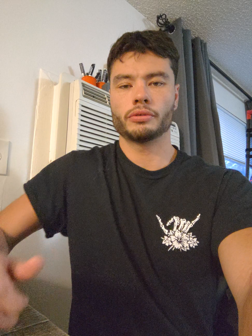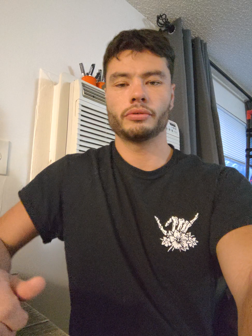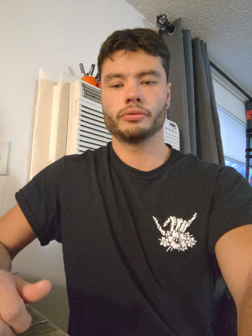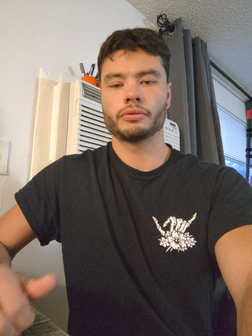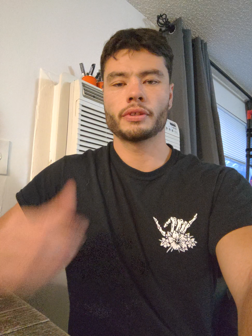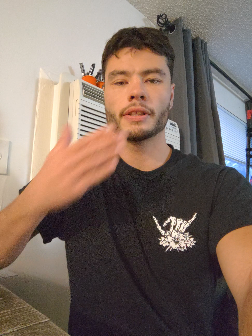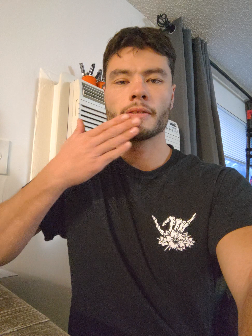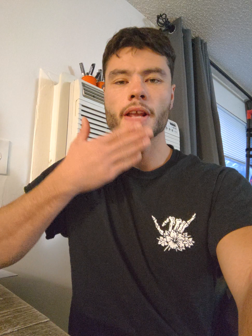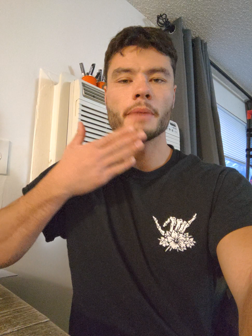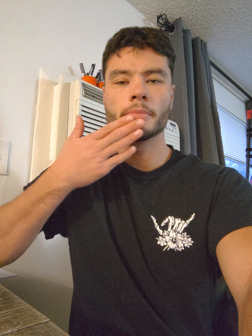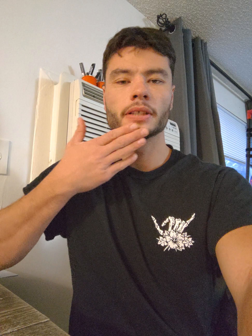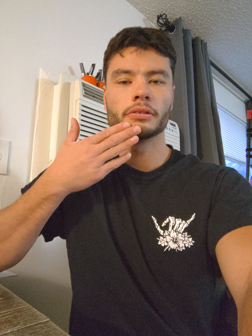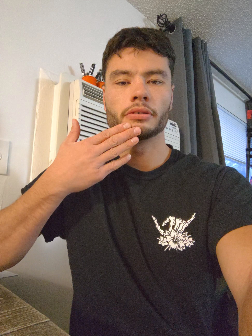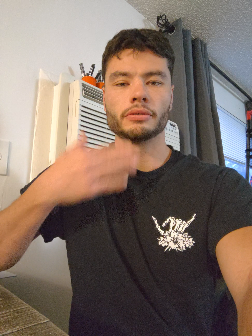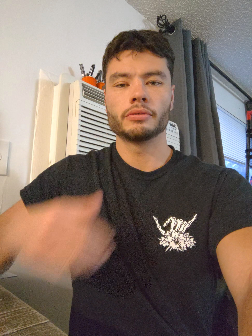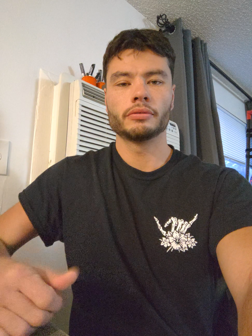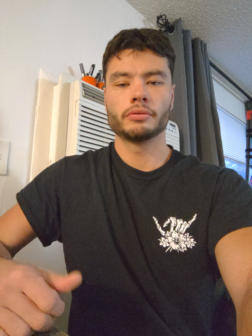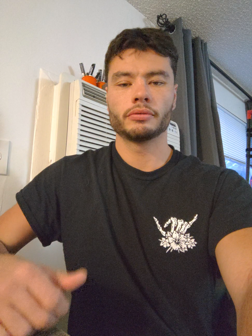napkin